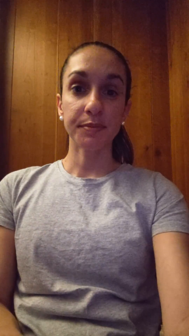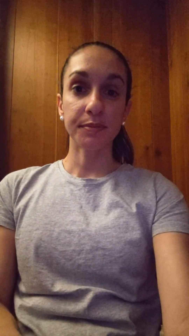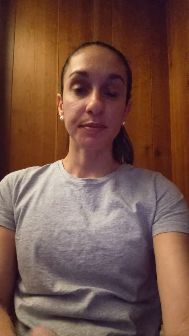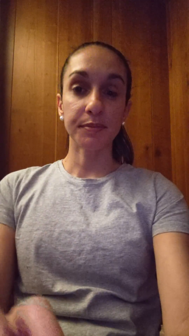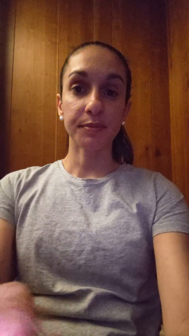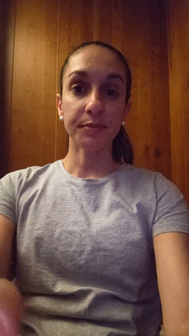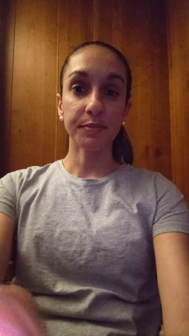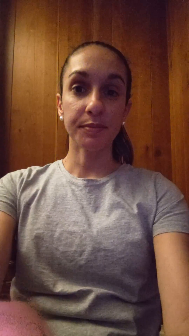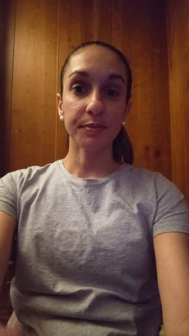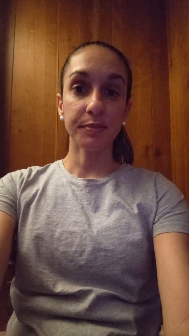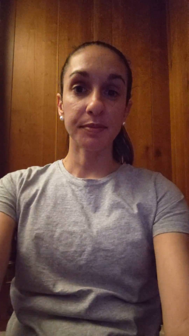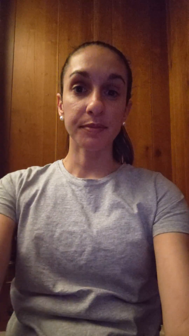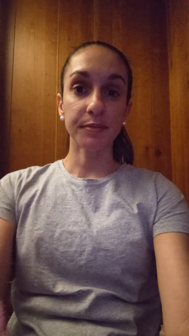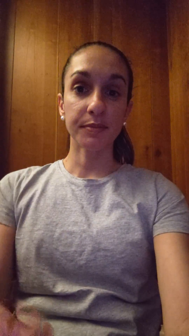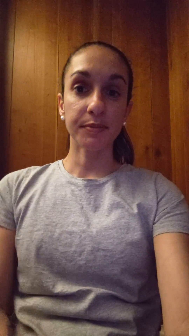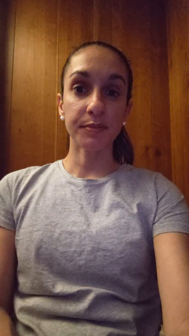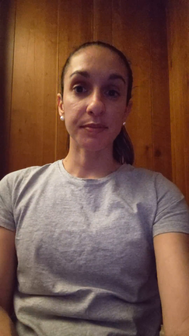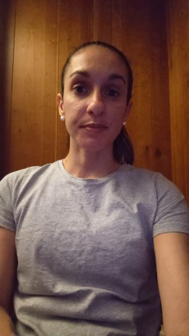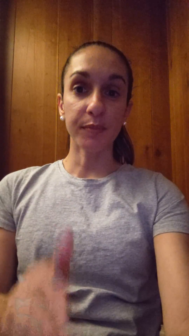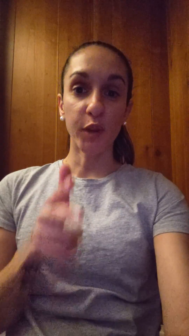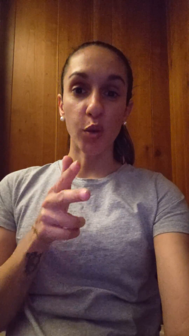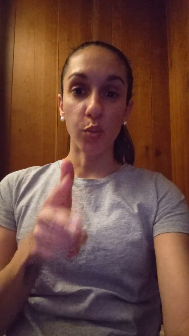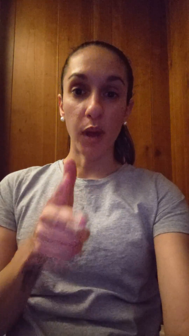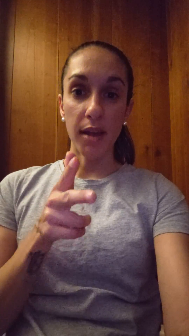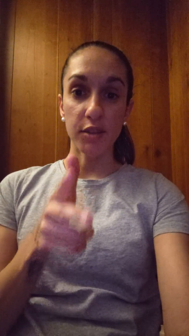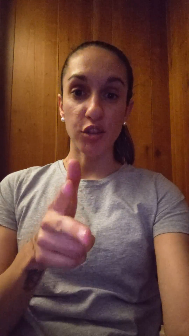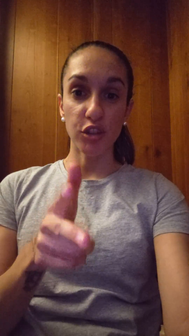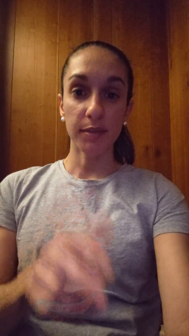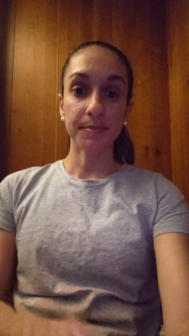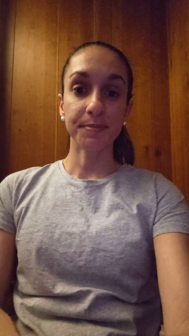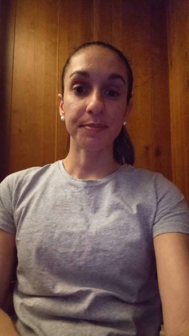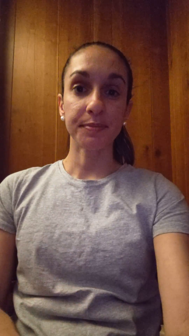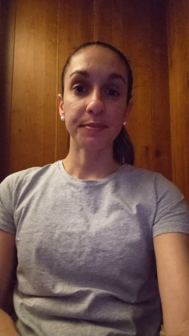garage